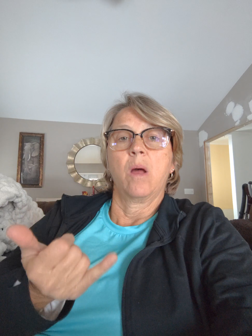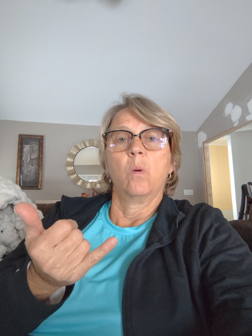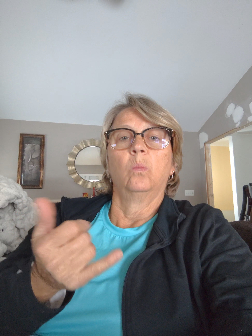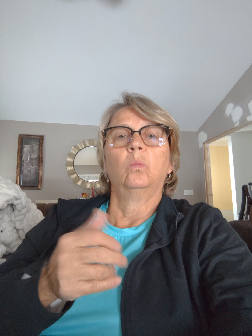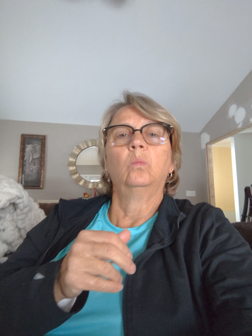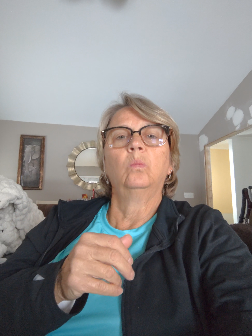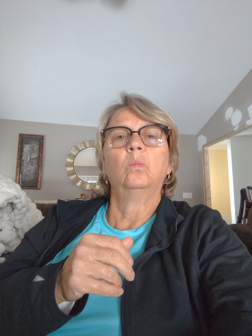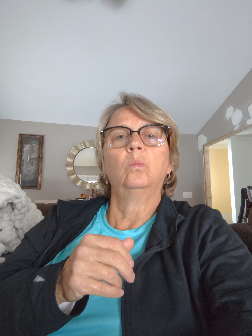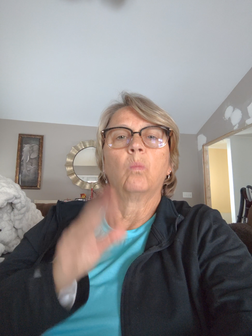now